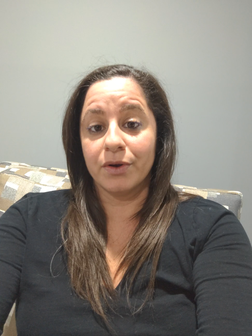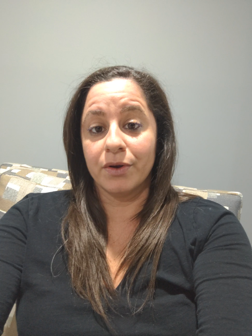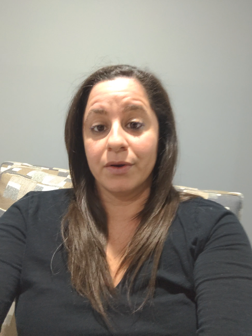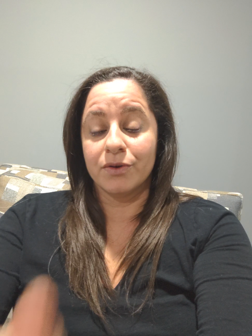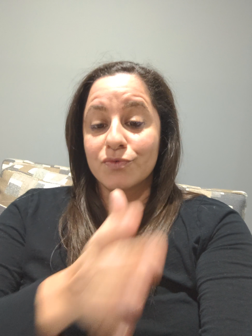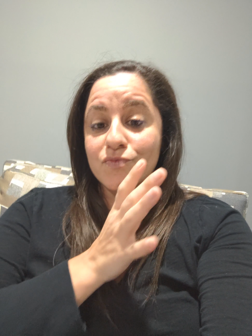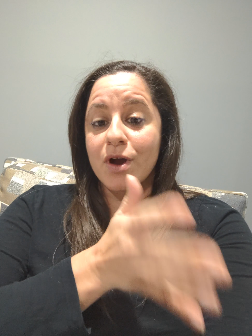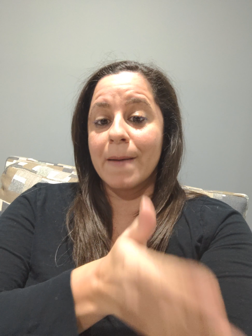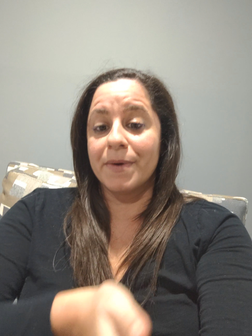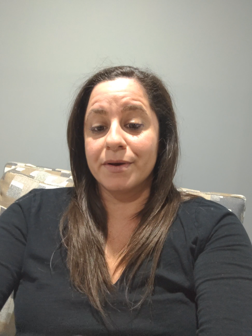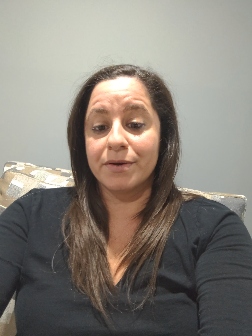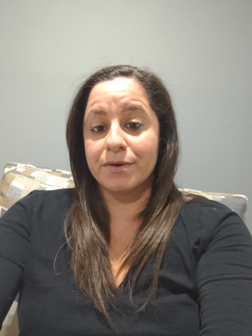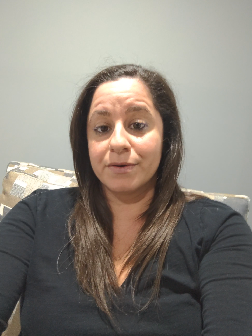grandma